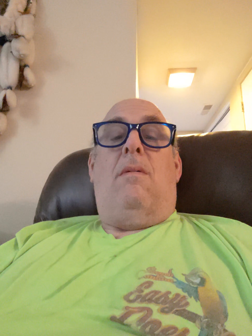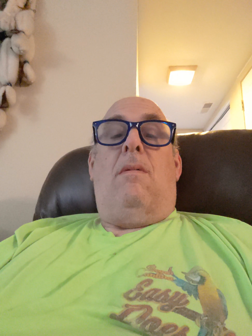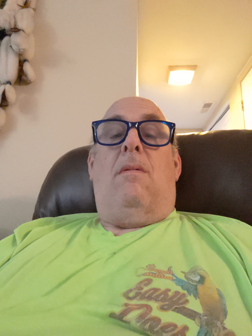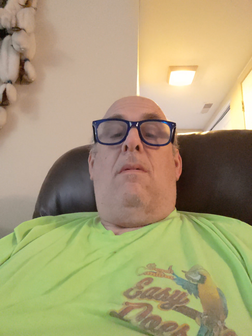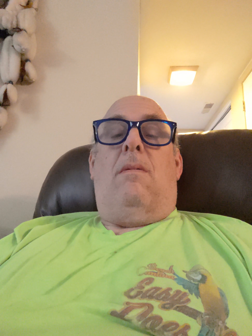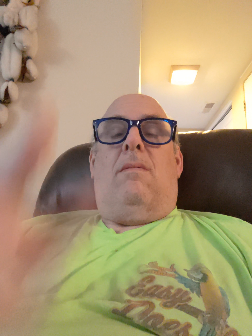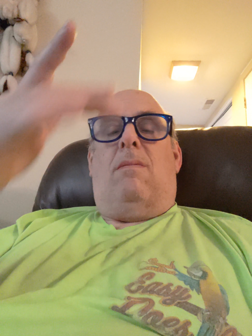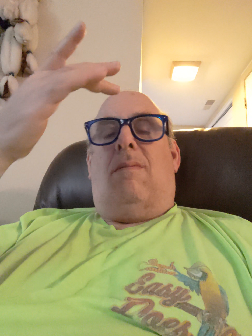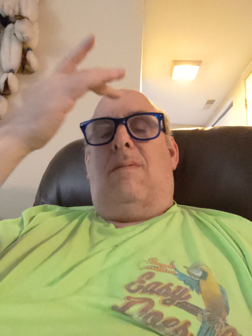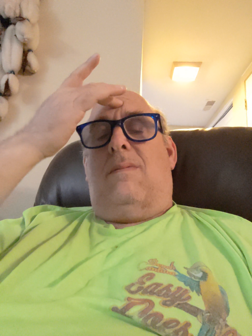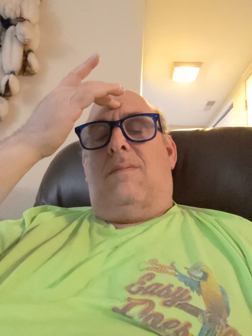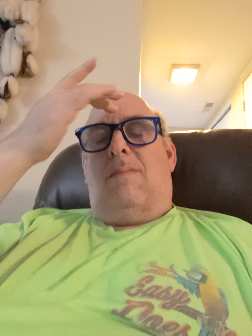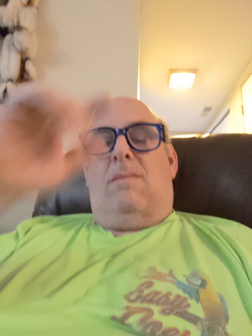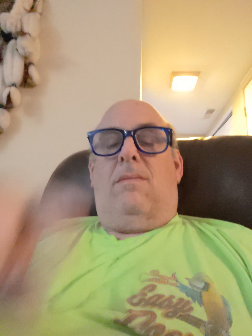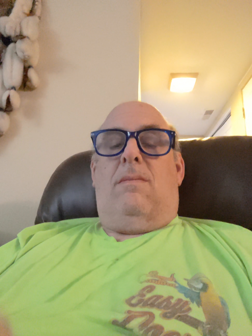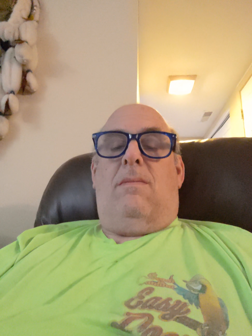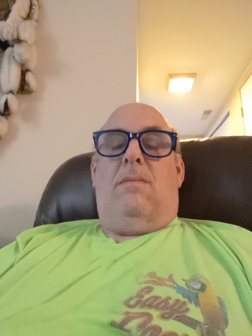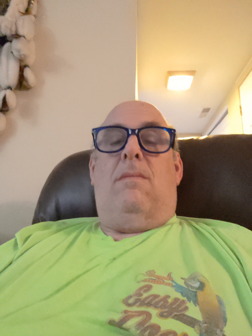sick